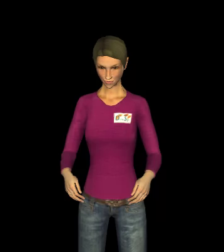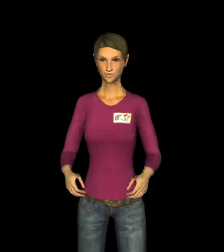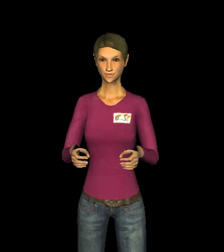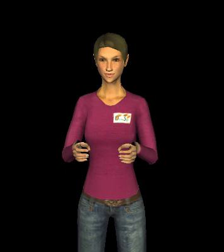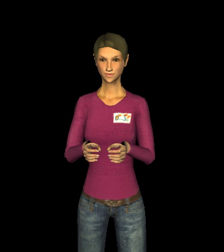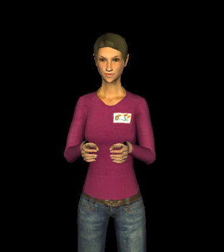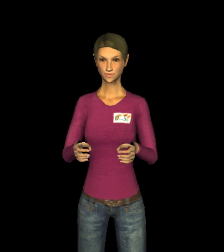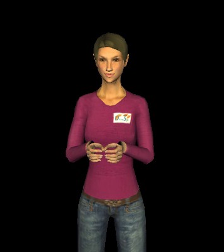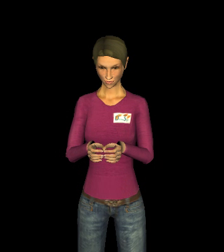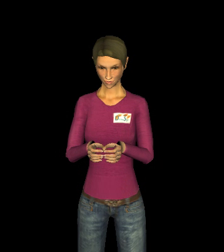يجتمع